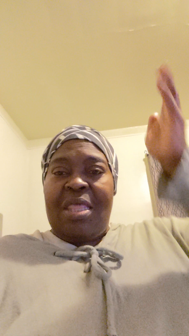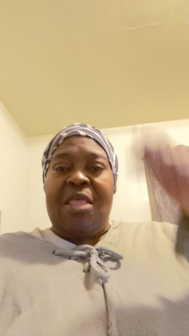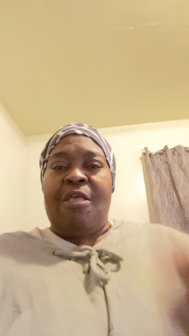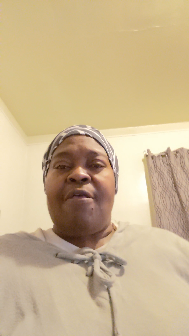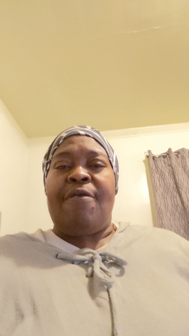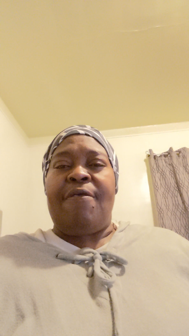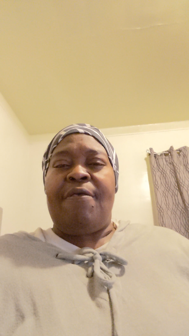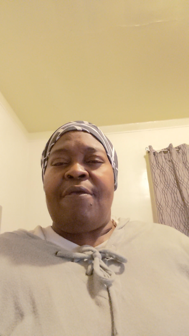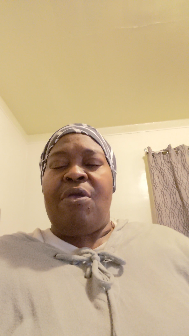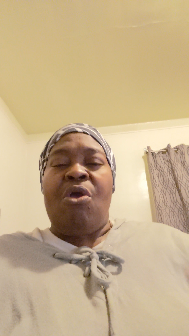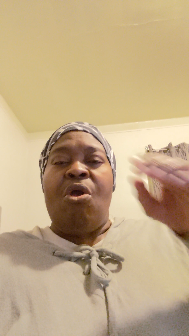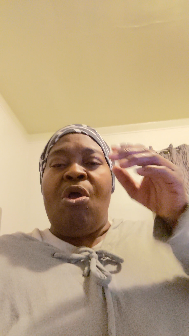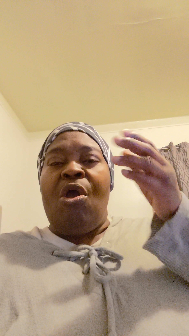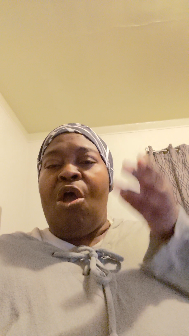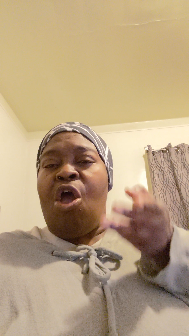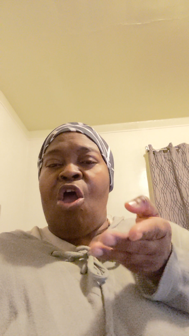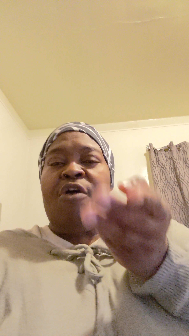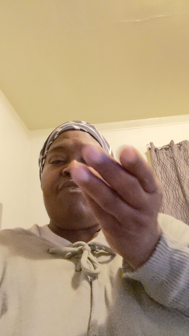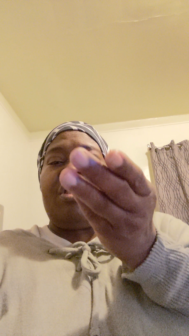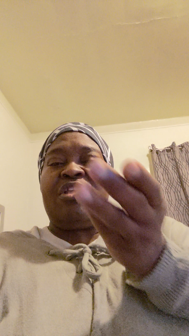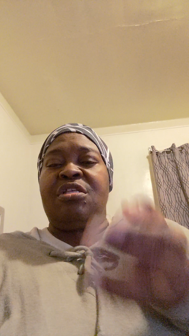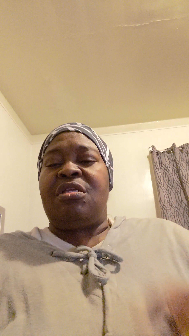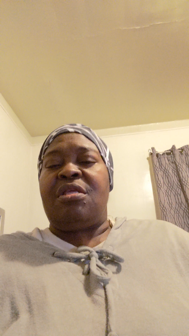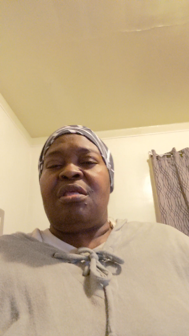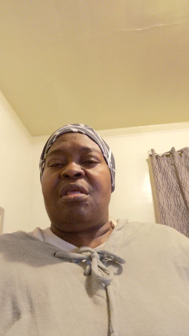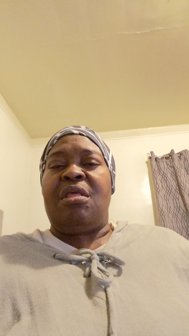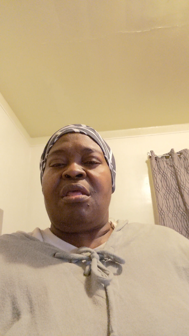oven